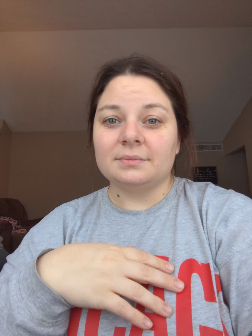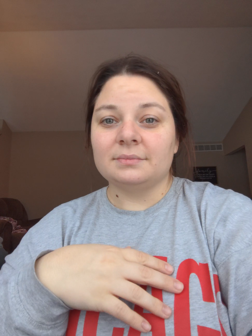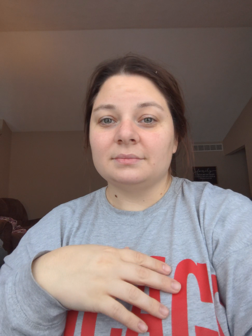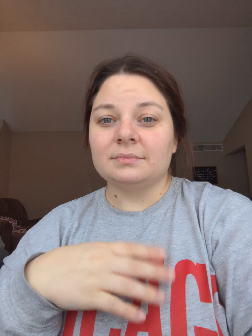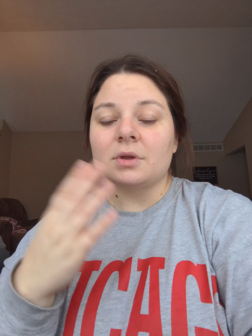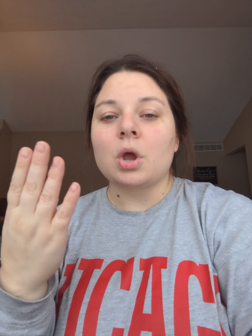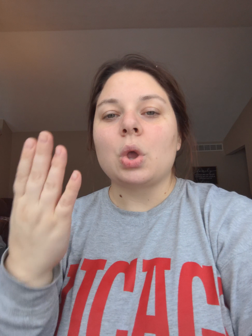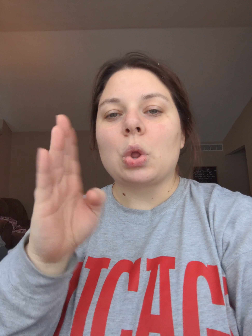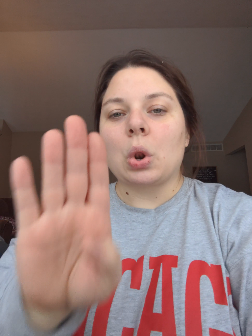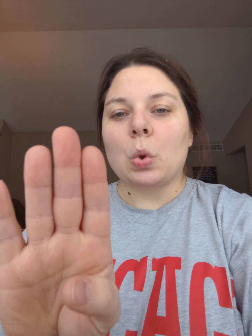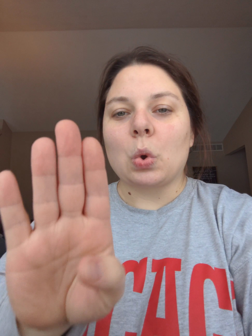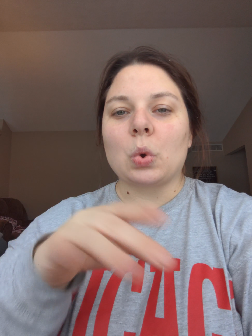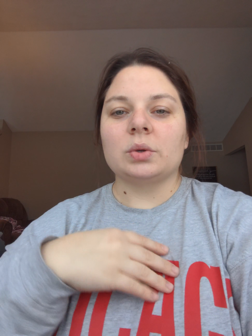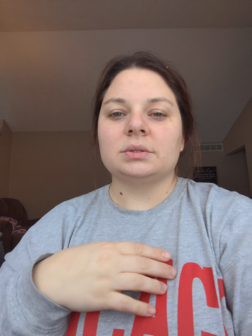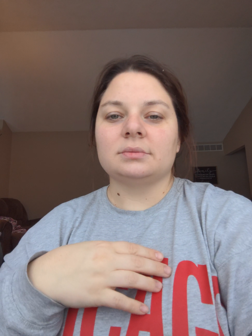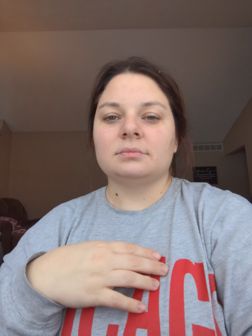close